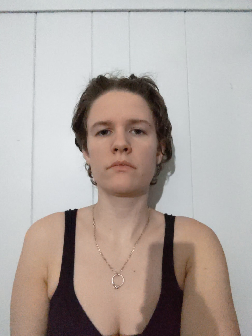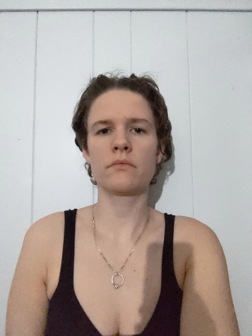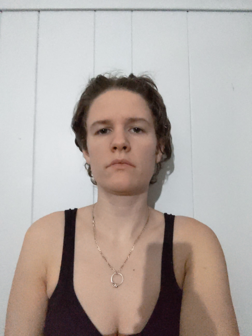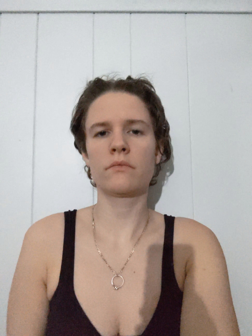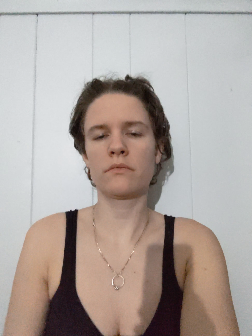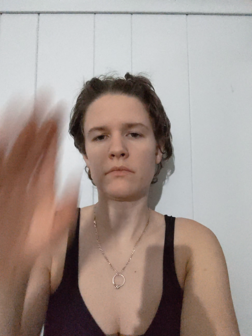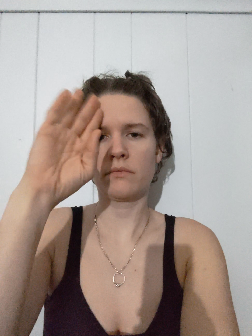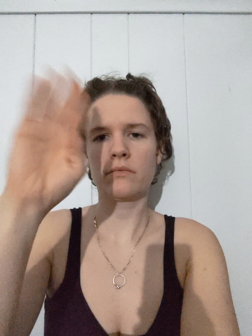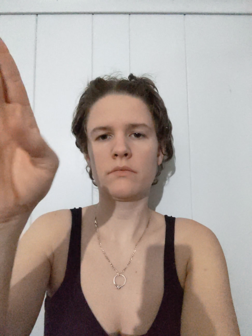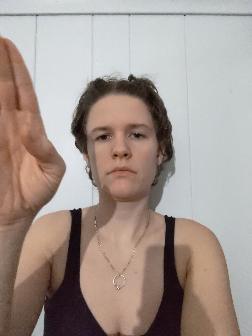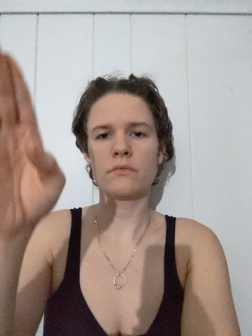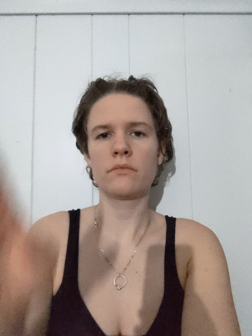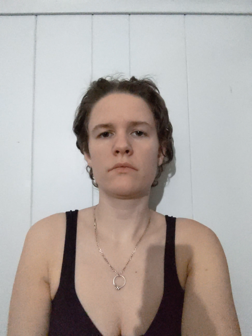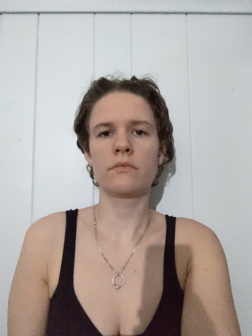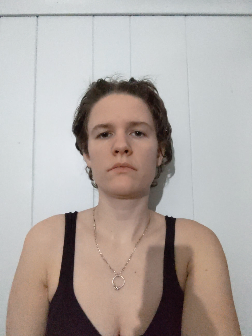hello